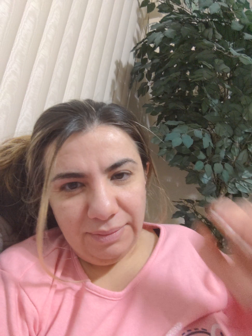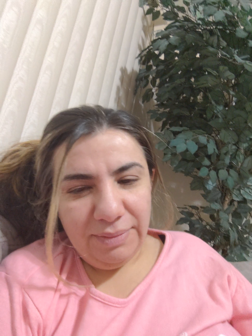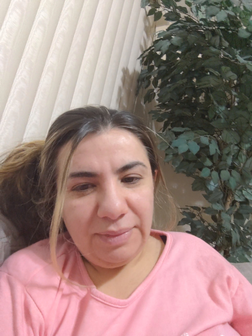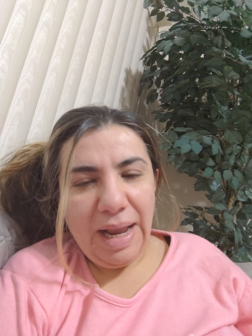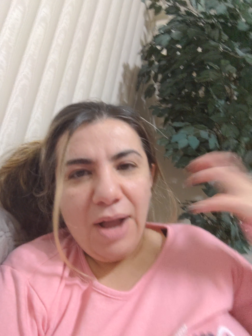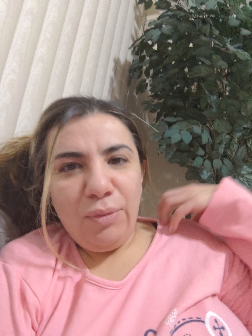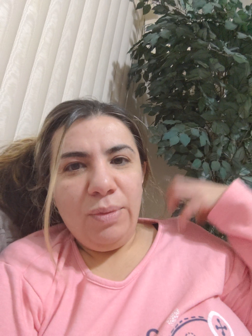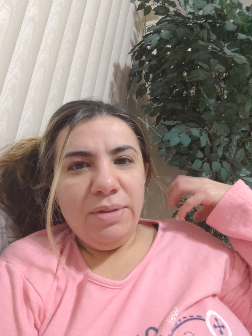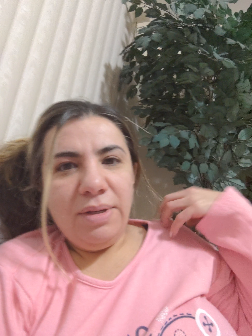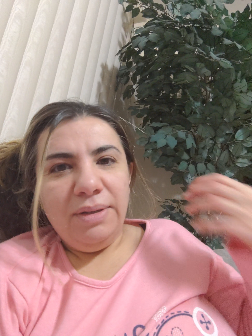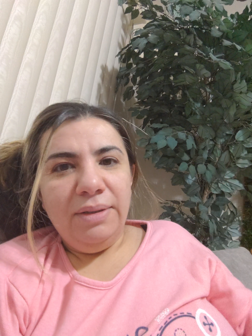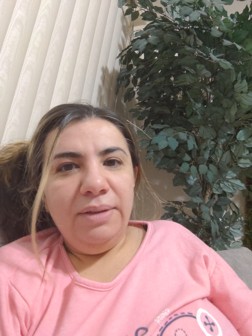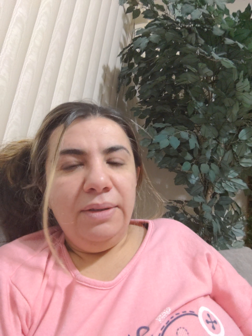outside